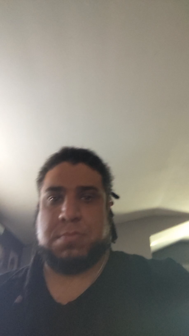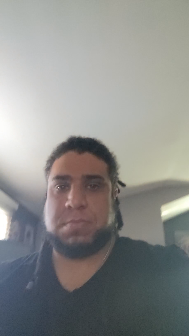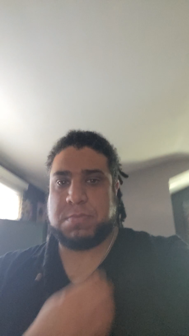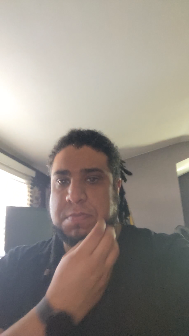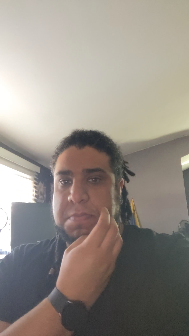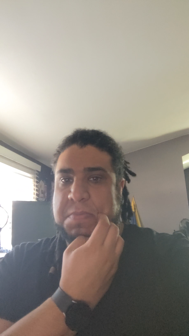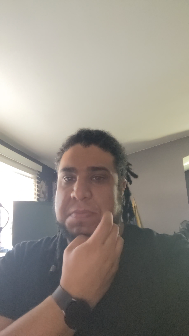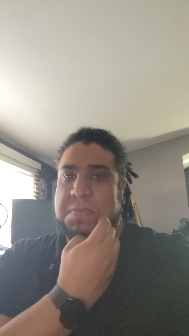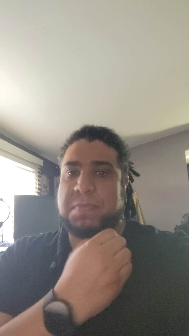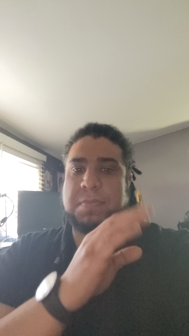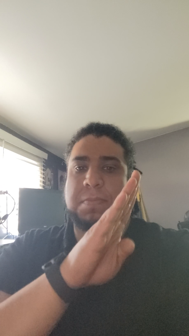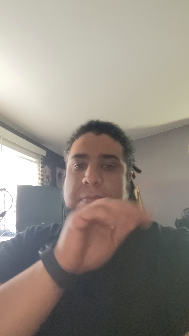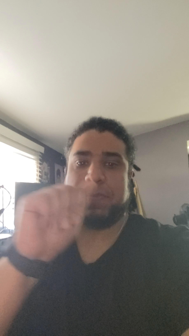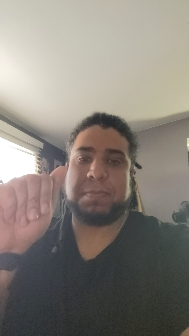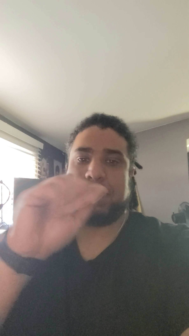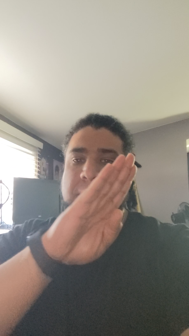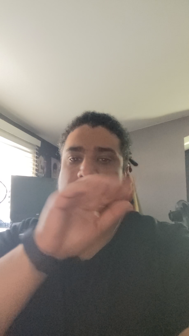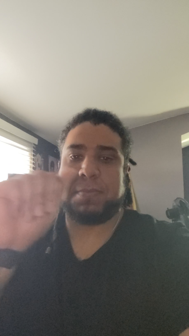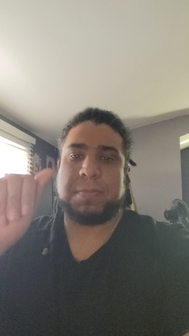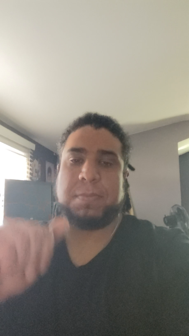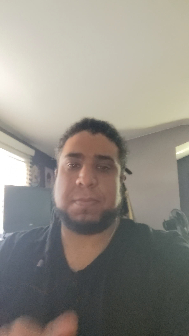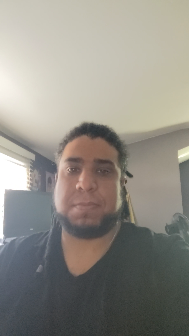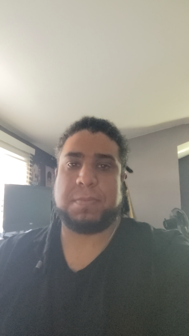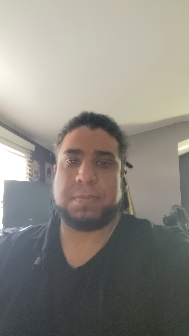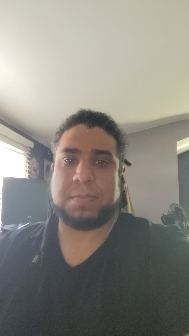baa baa